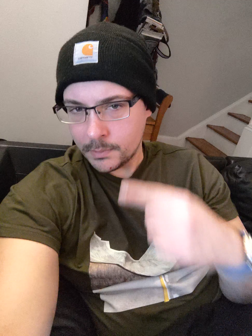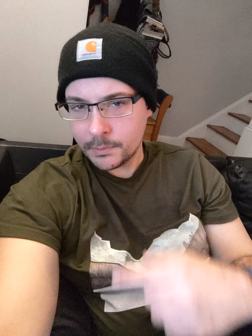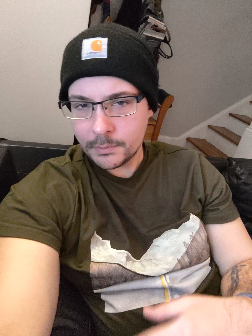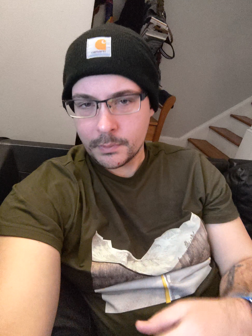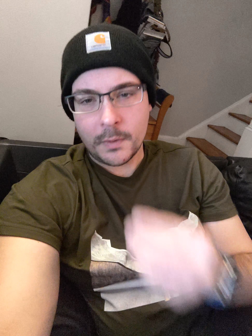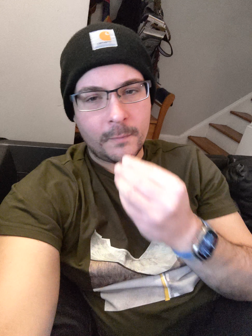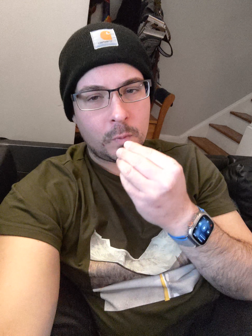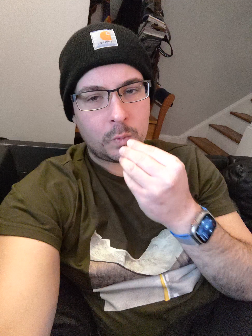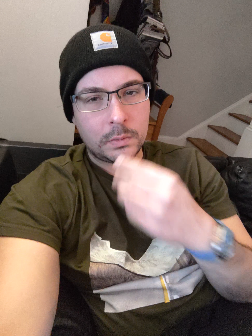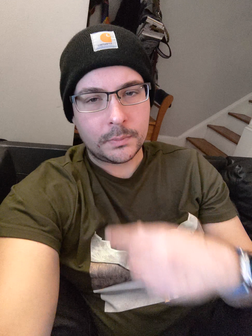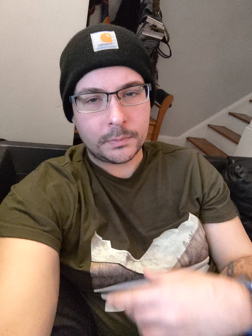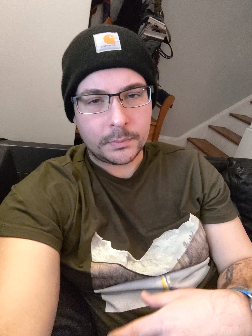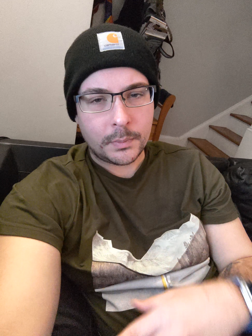food